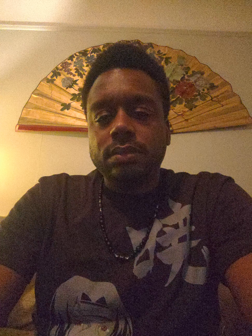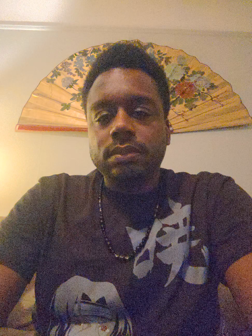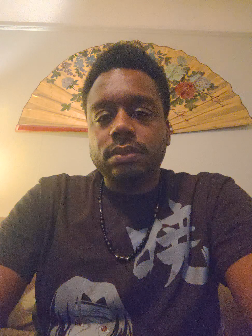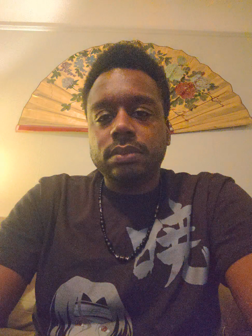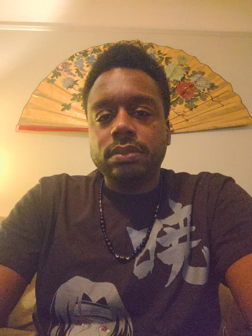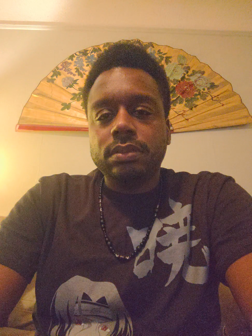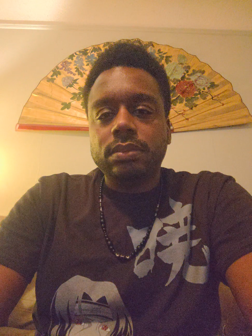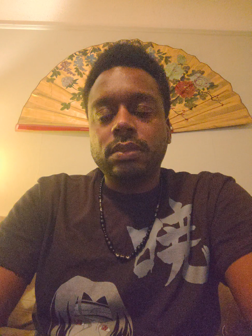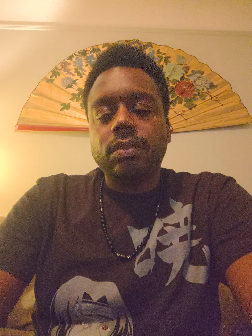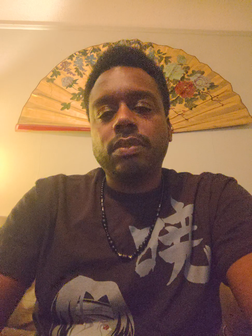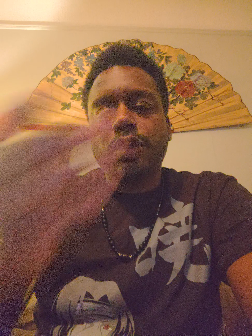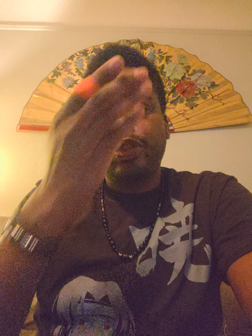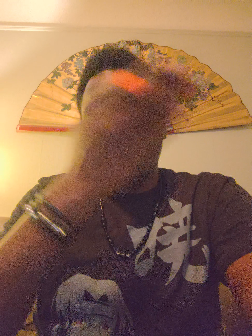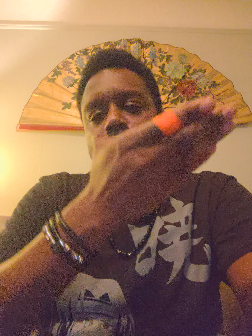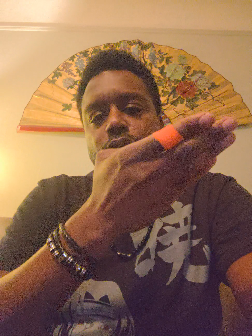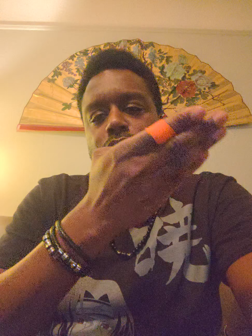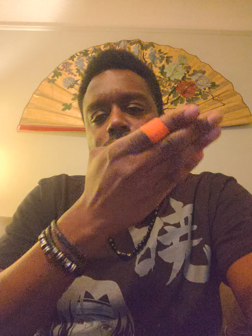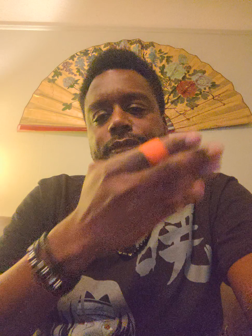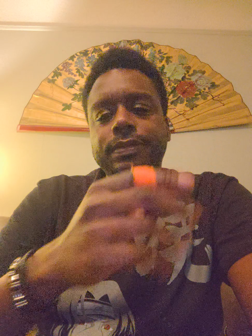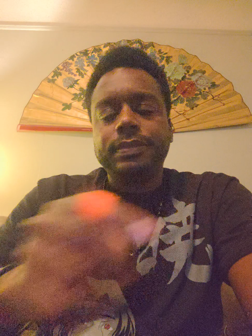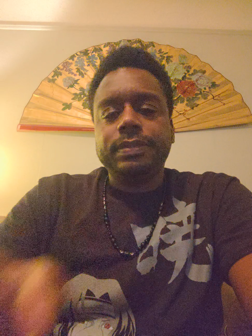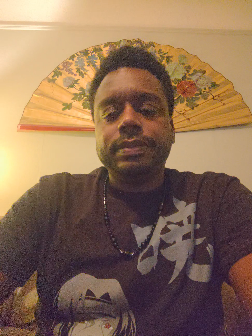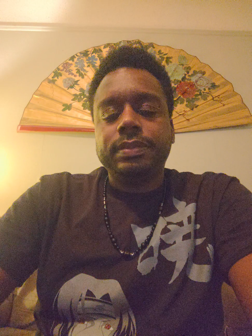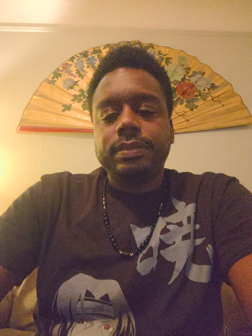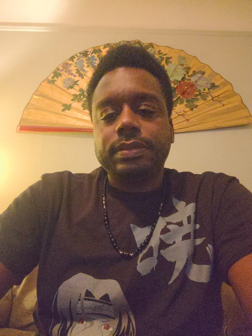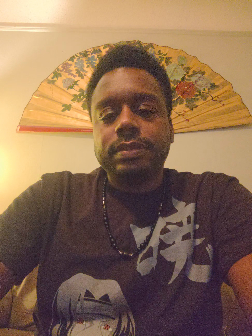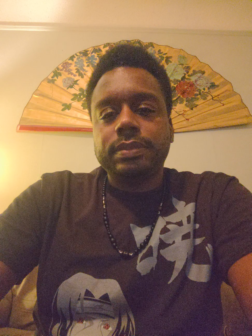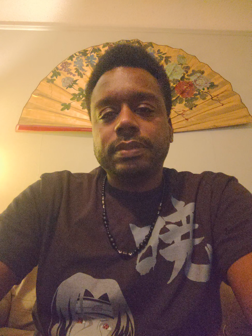there